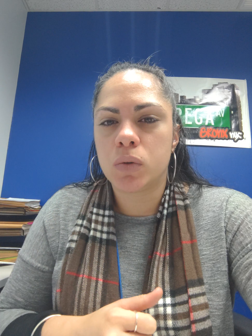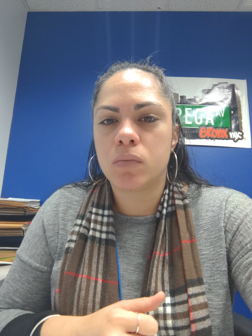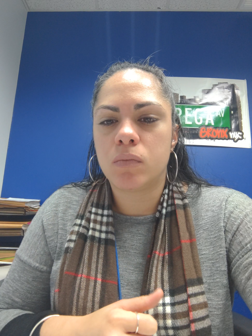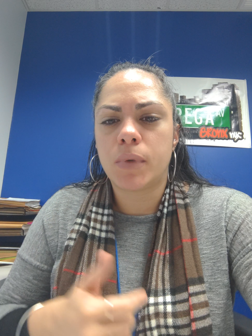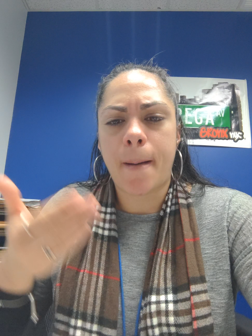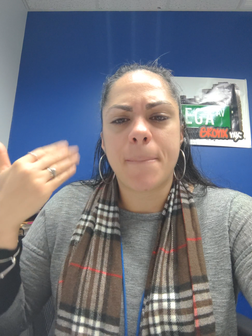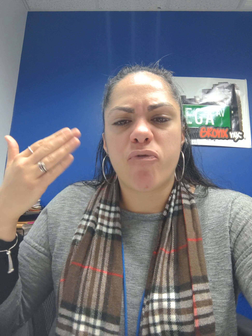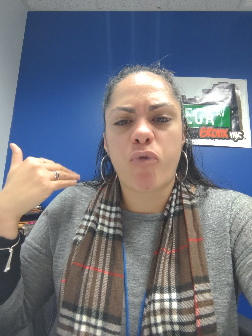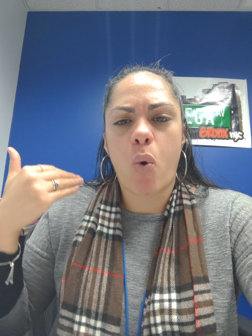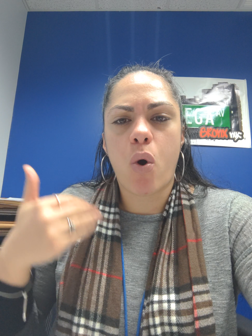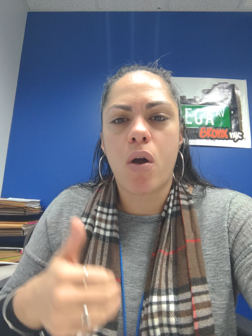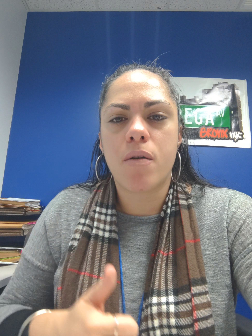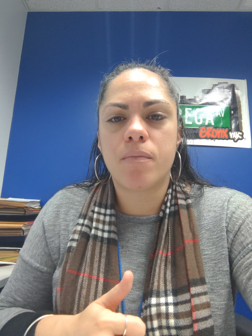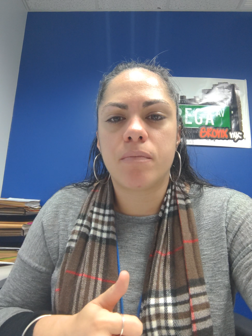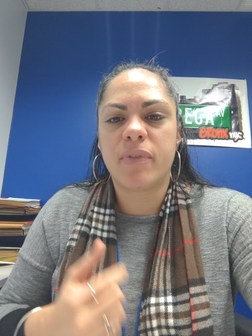before